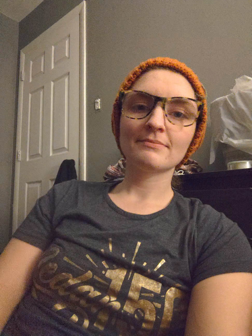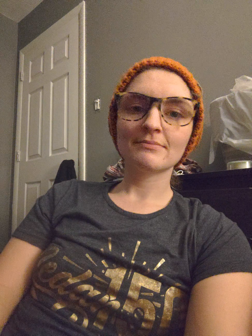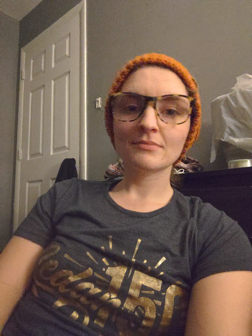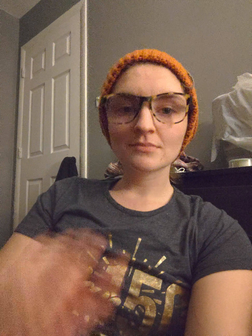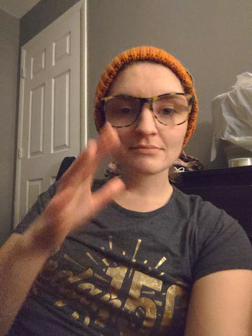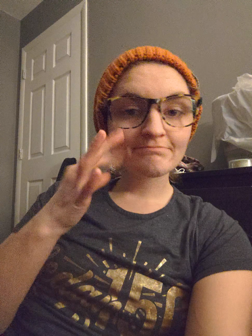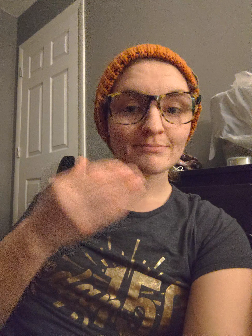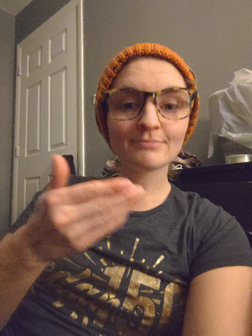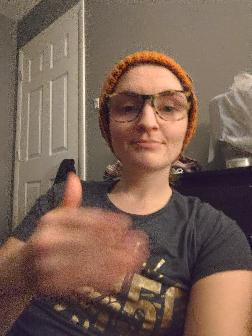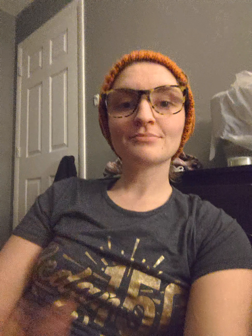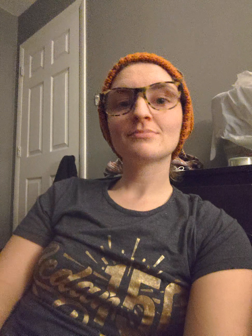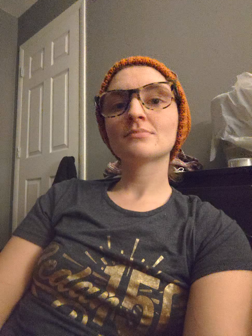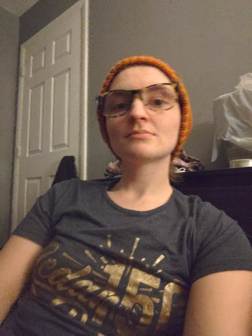kitty